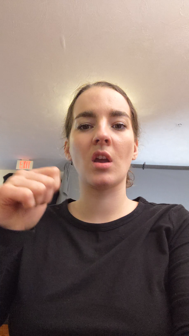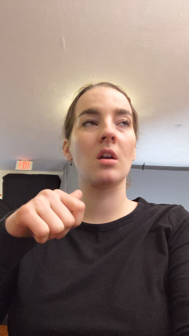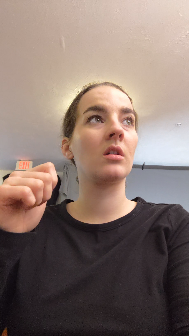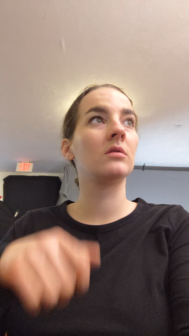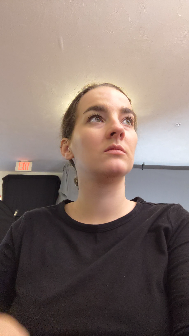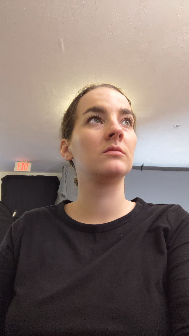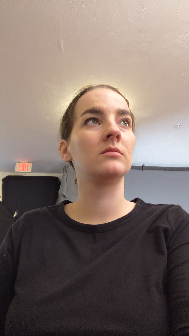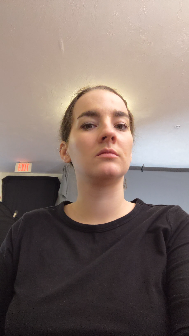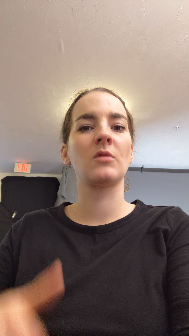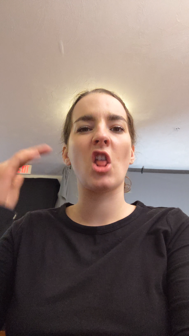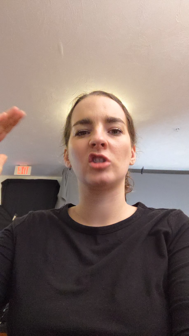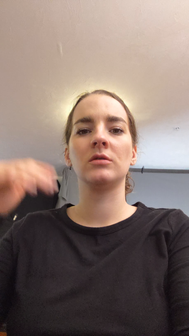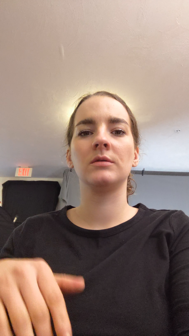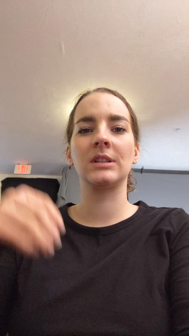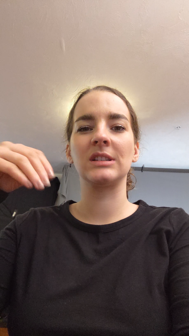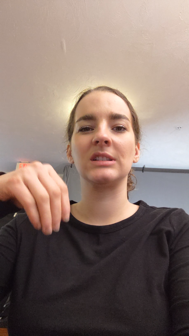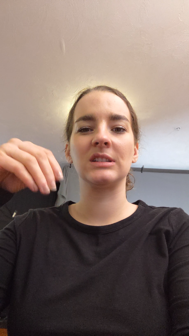inside